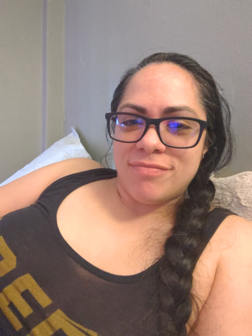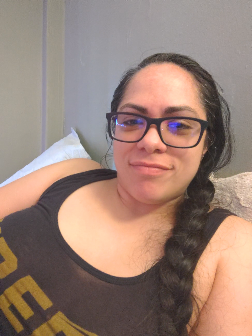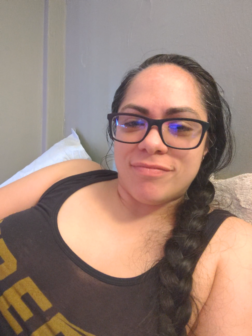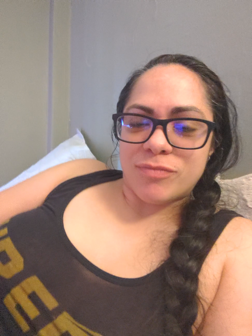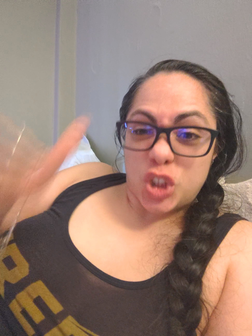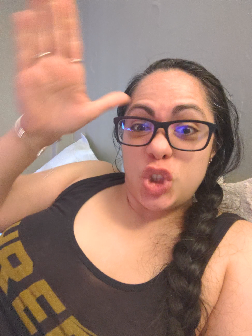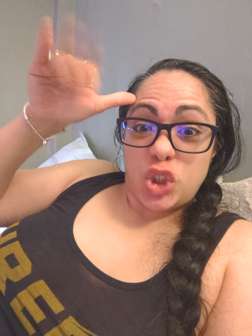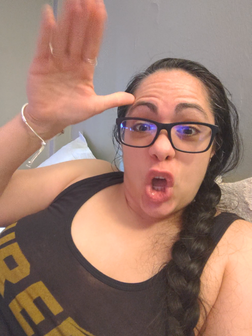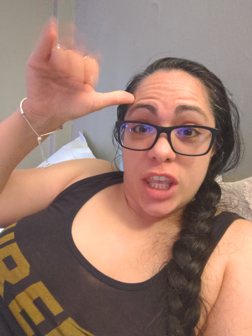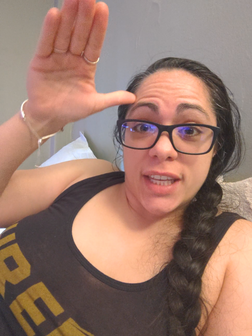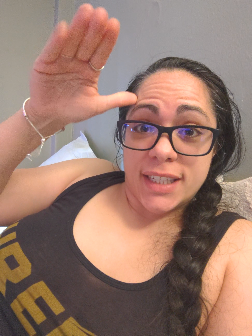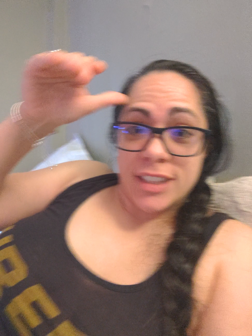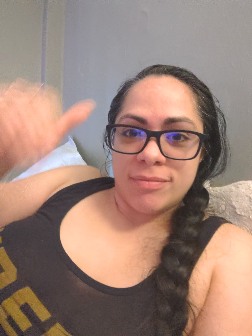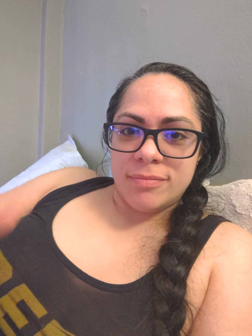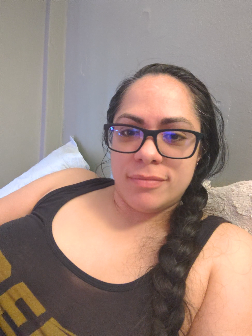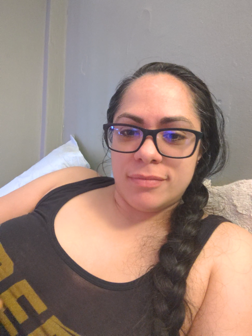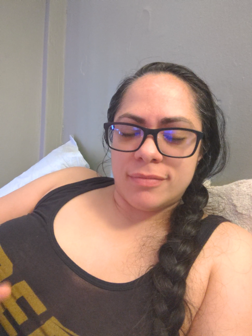donkey